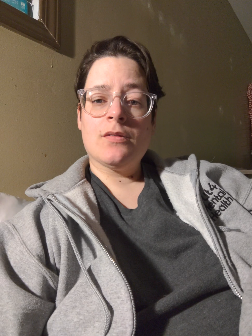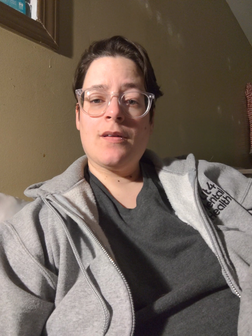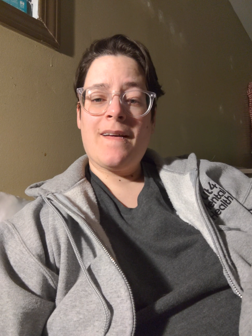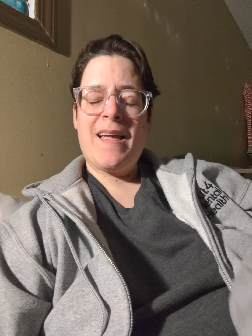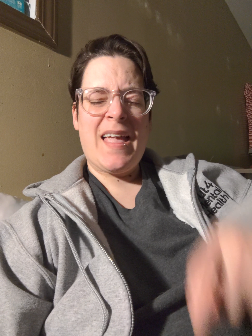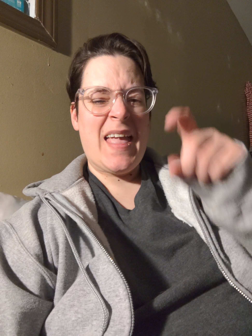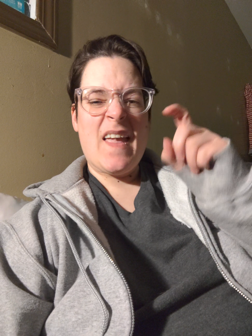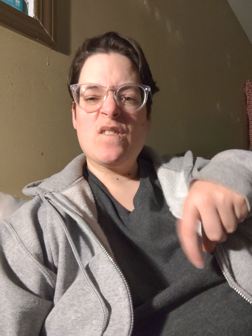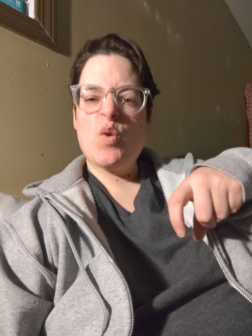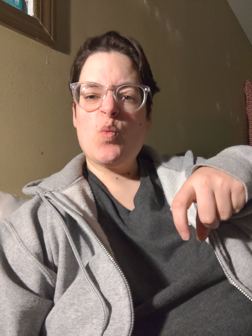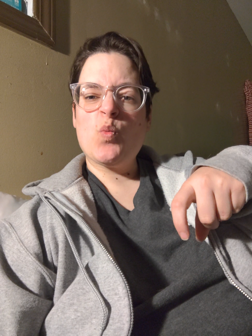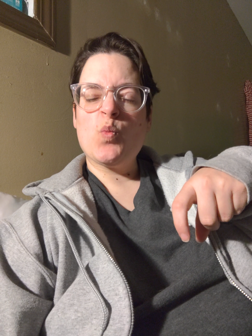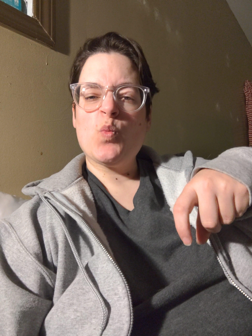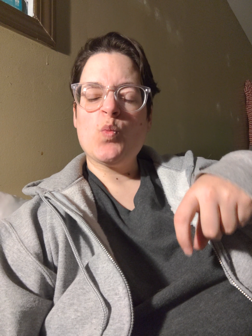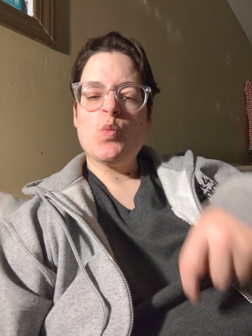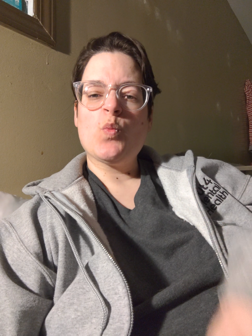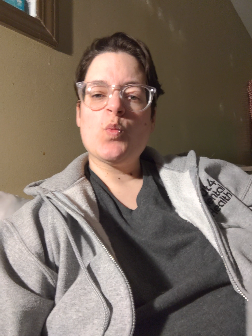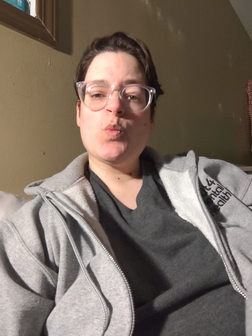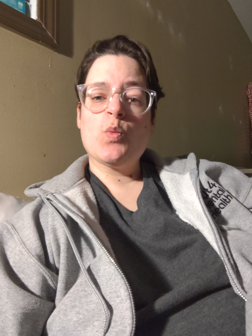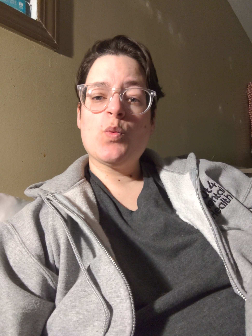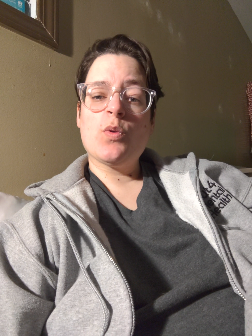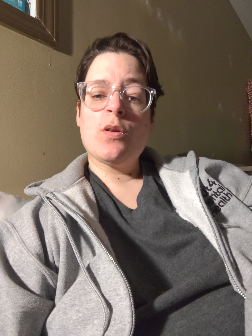have to